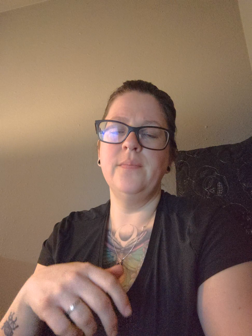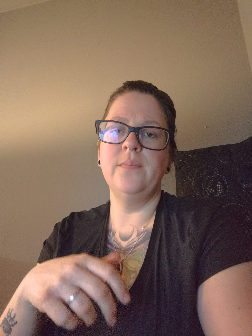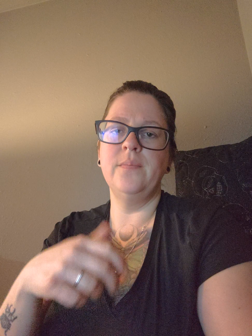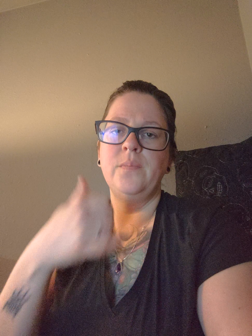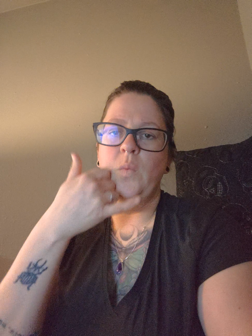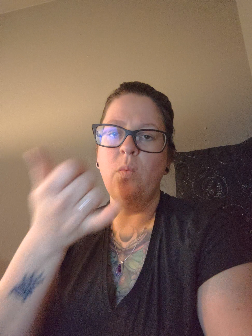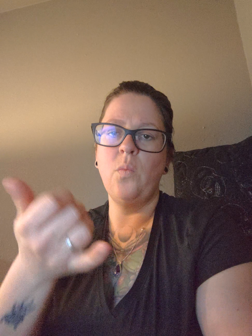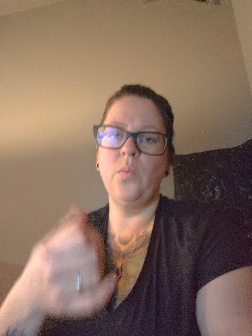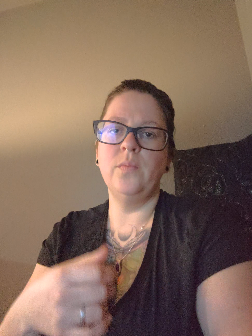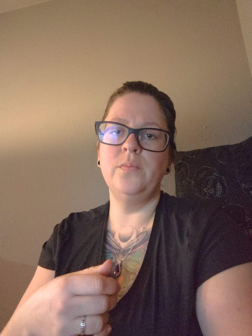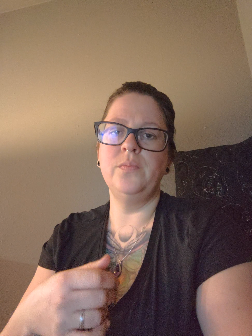call on the phone